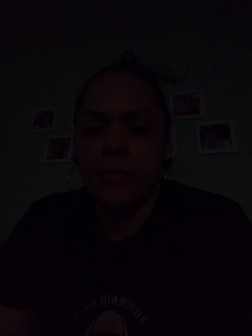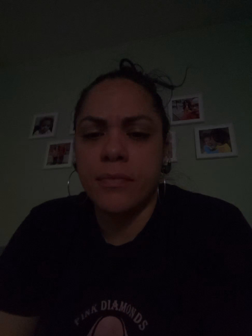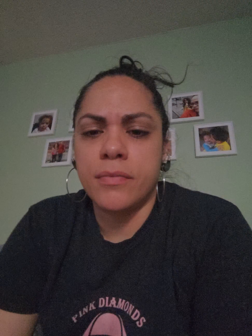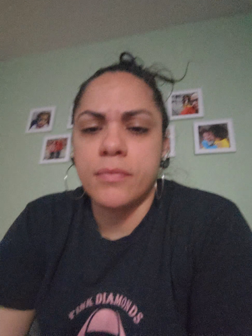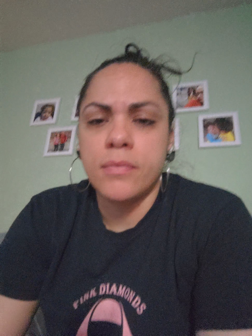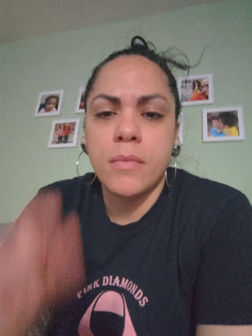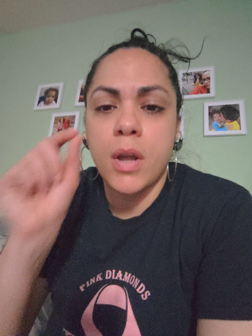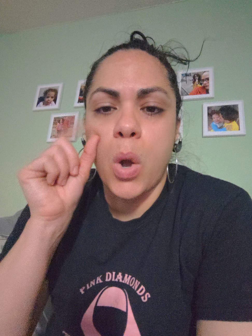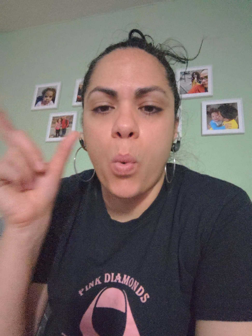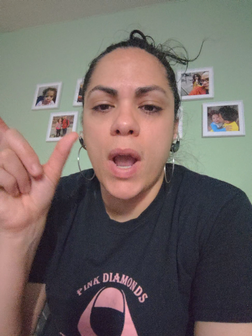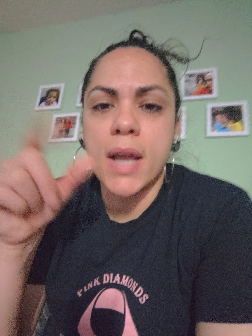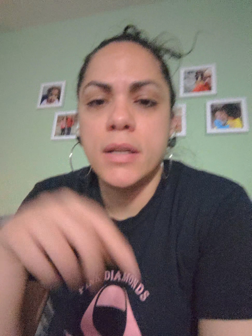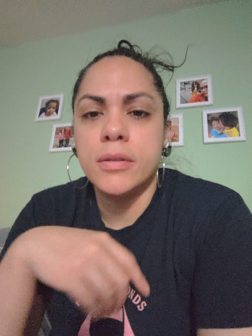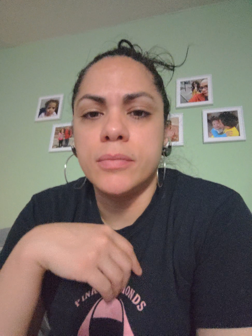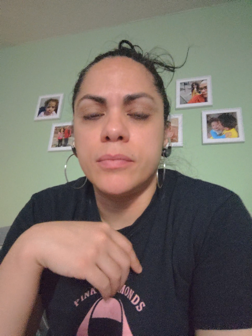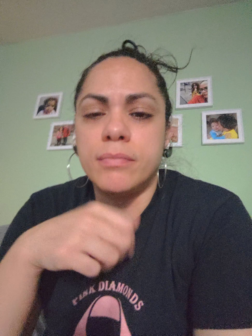awake